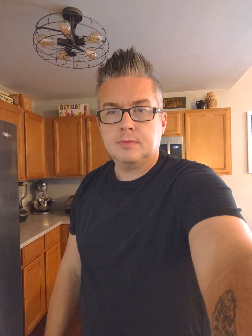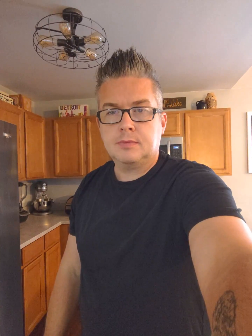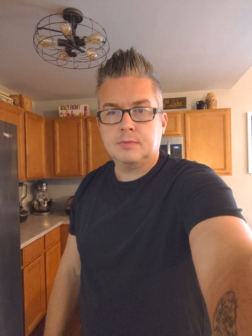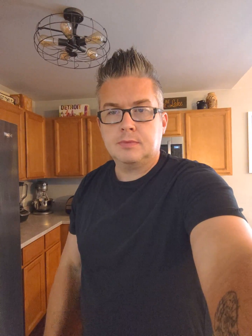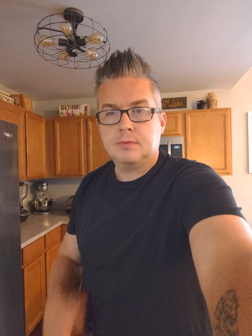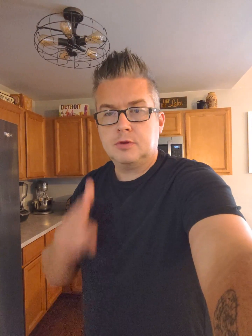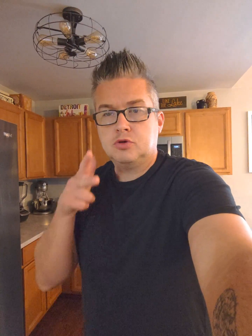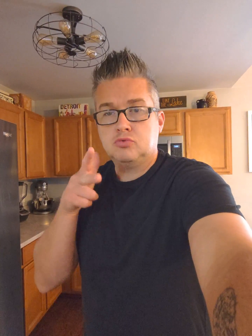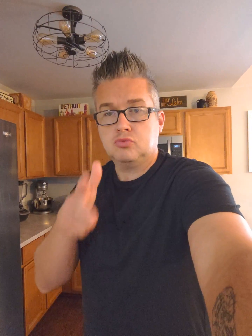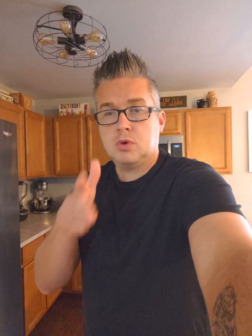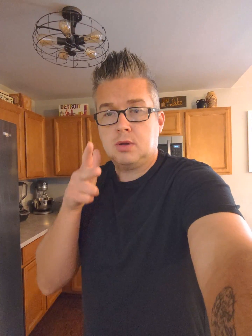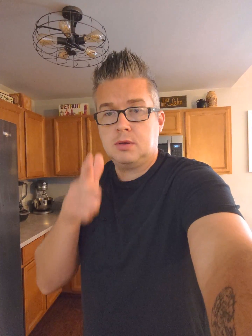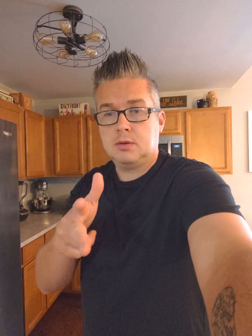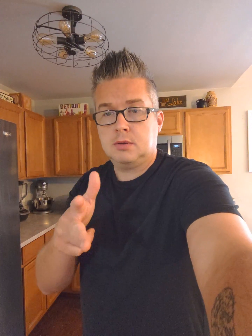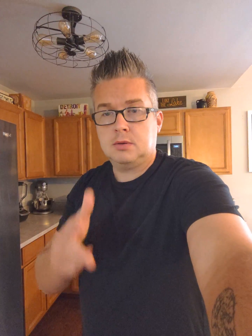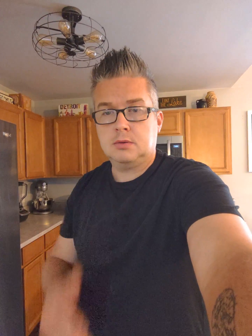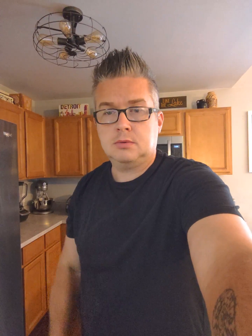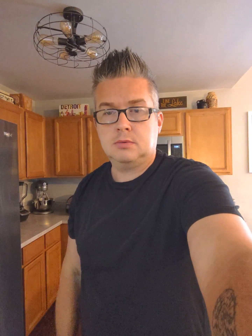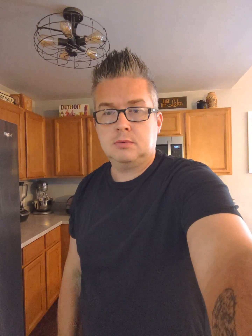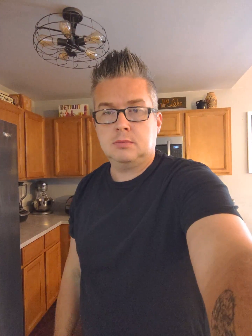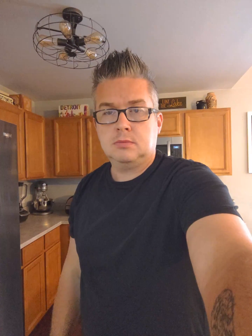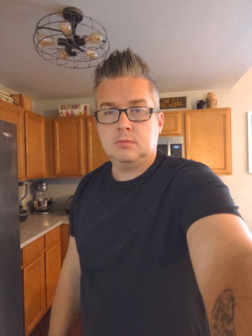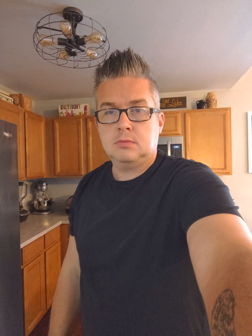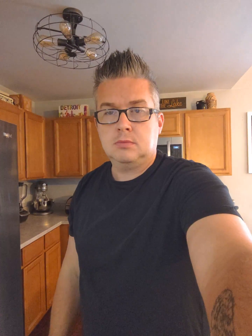garage